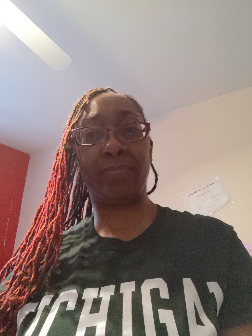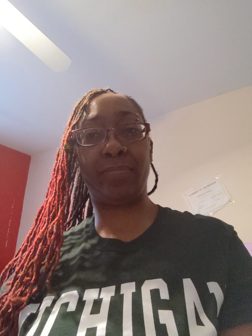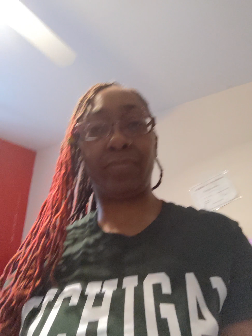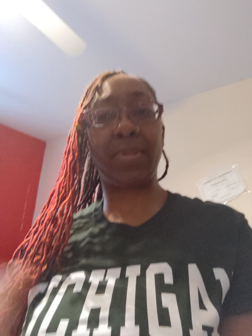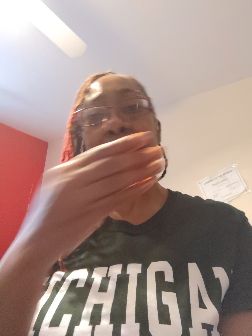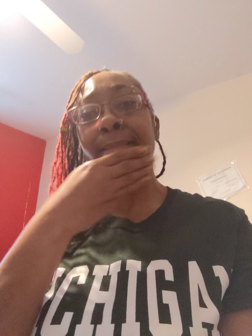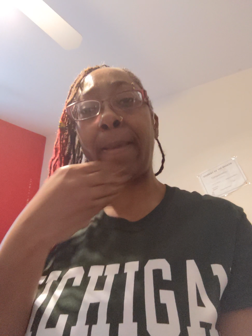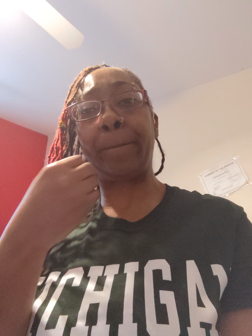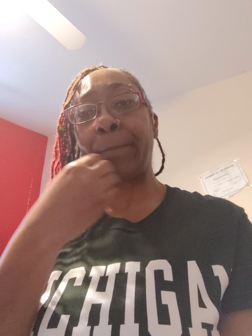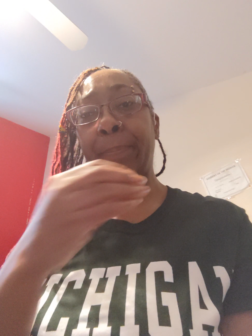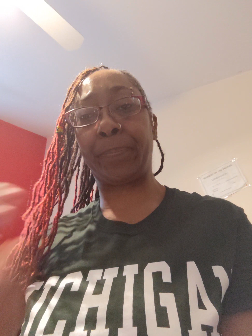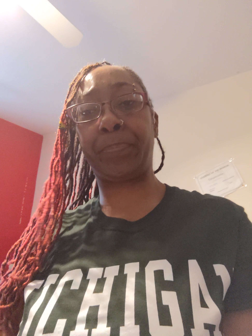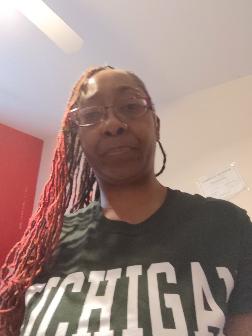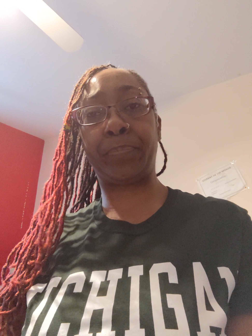napkin